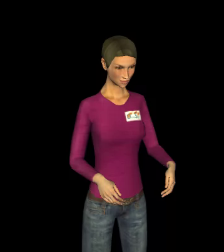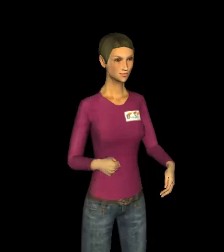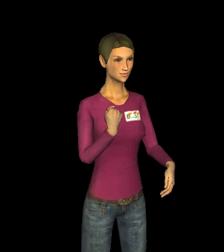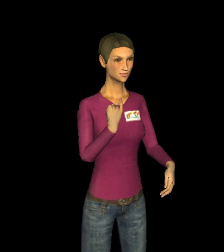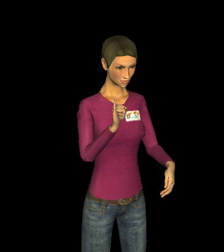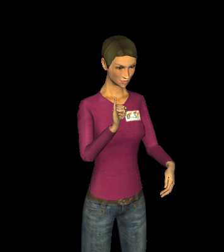إذا